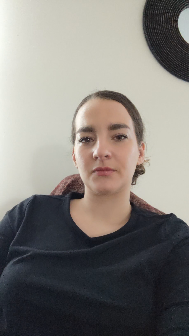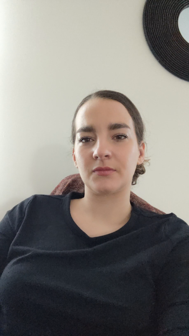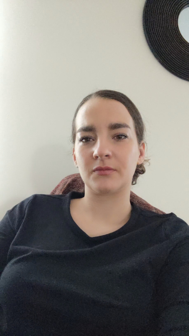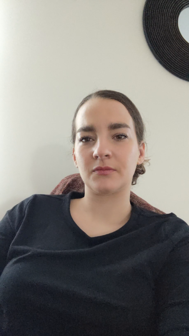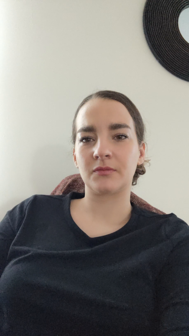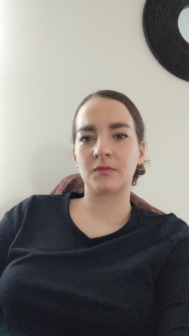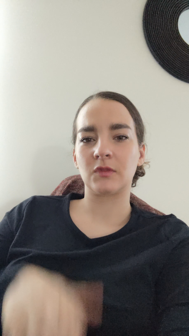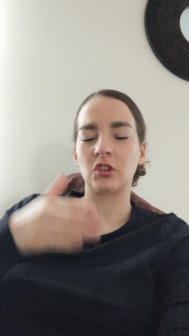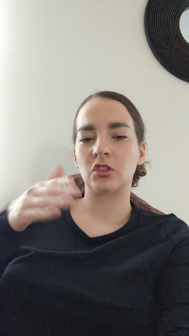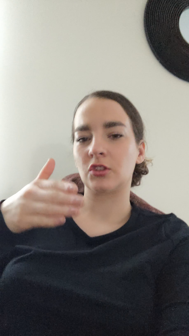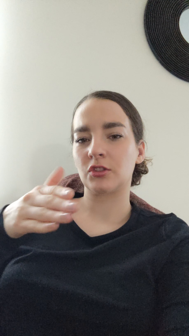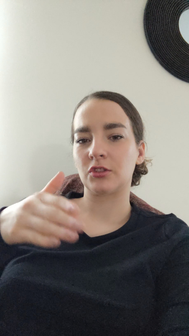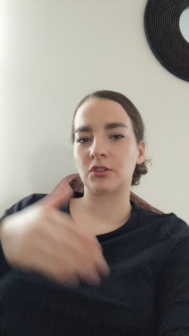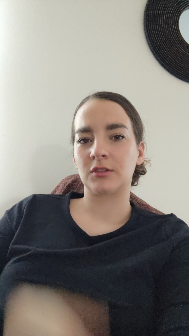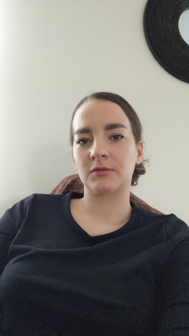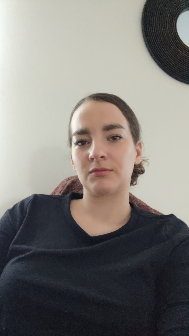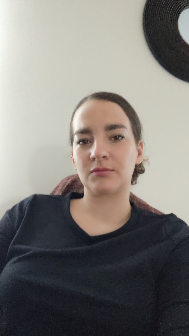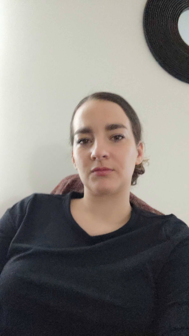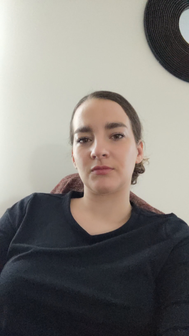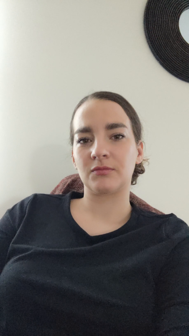cook